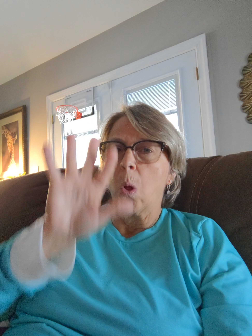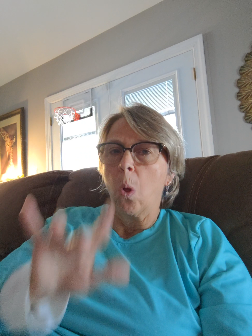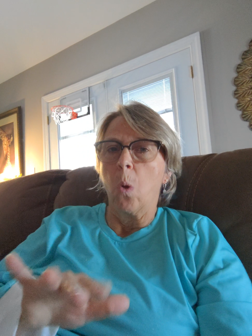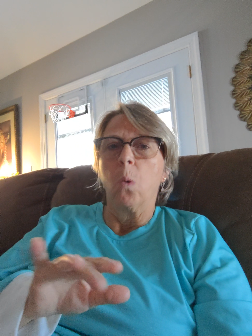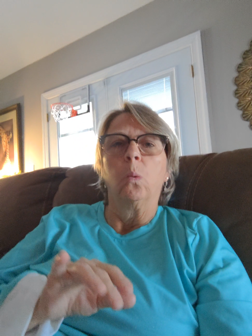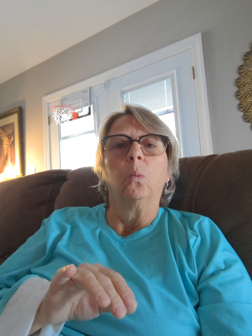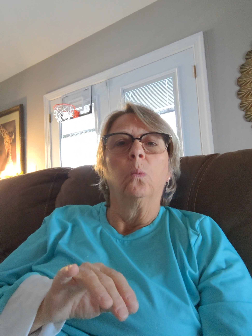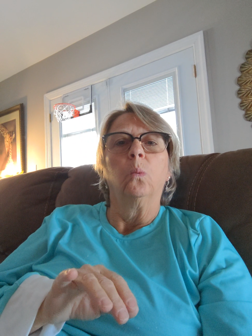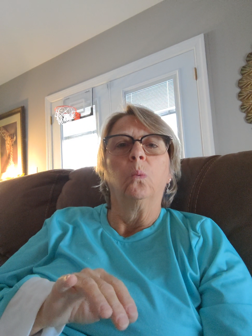snow